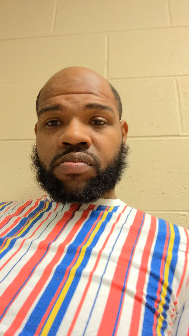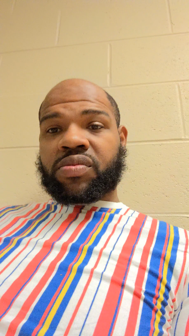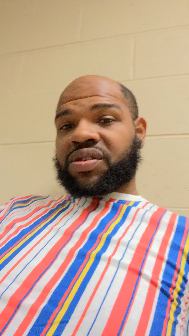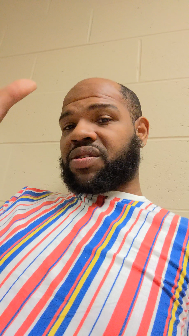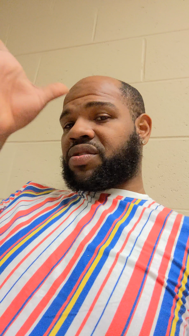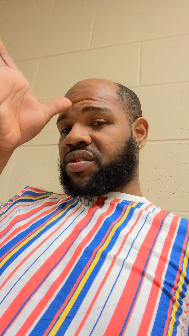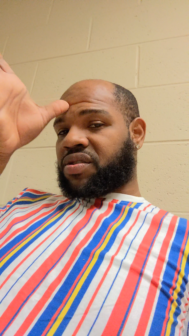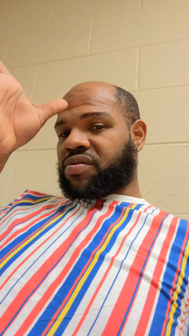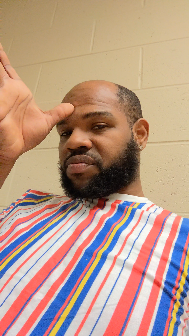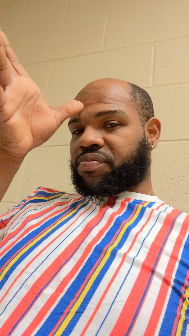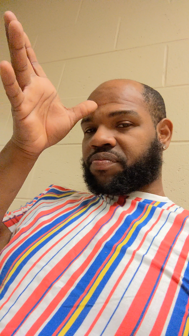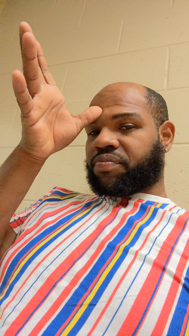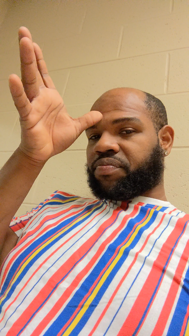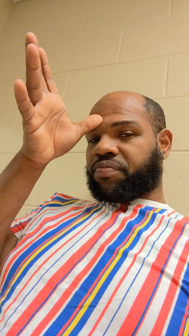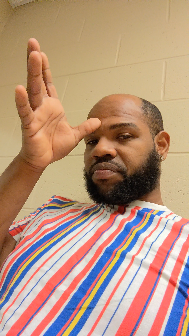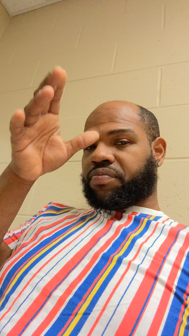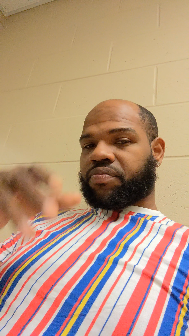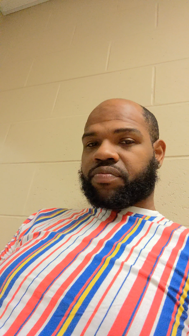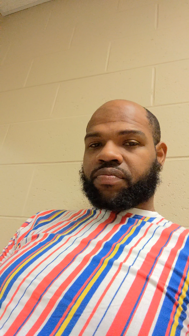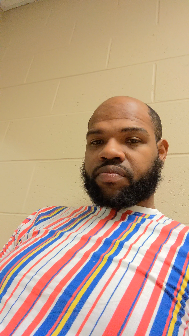daddy